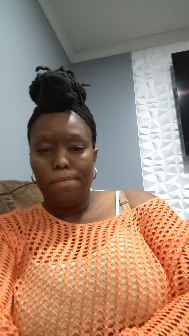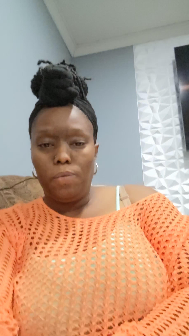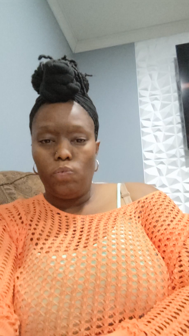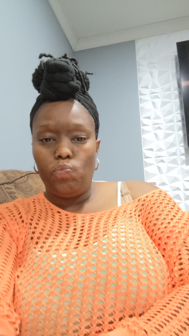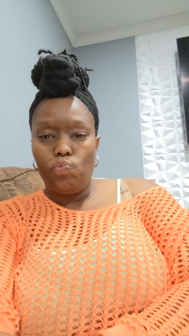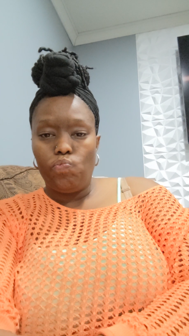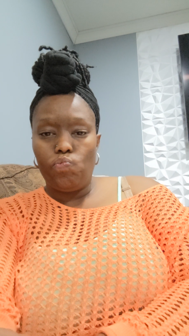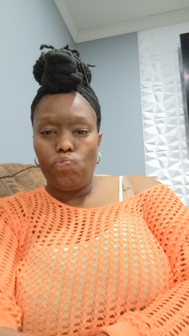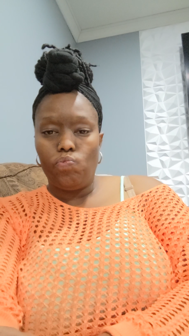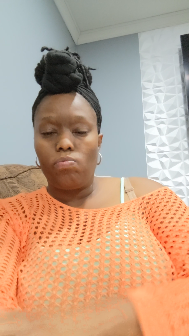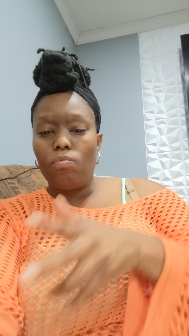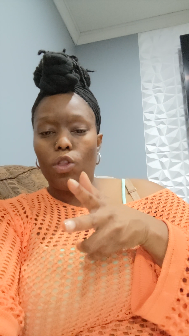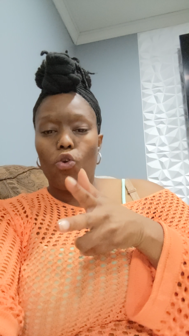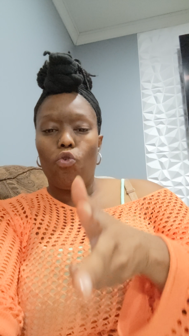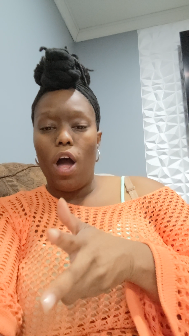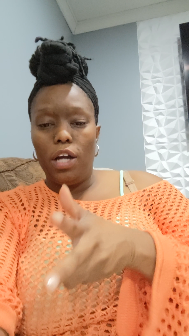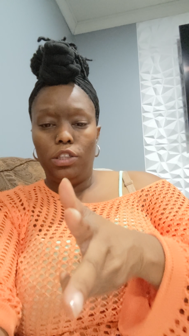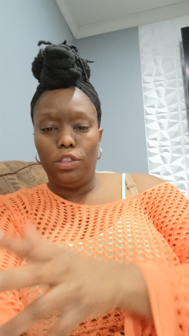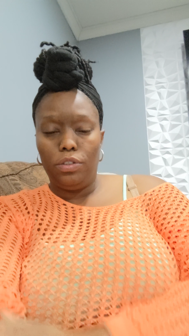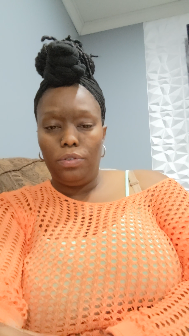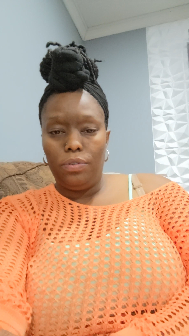garage